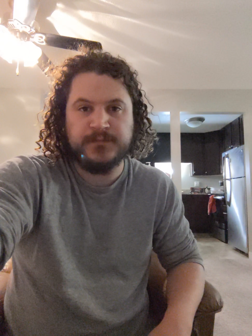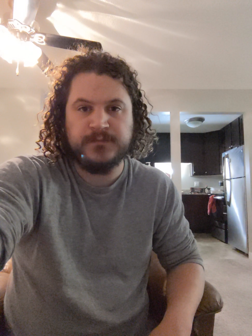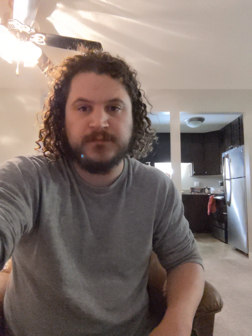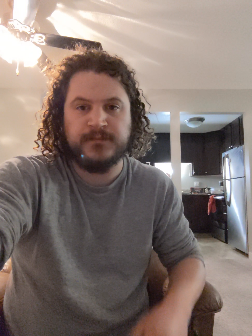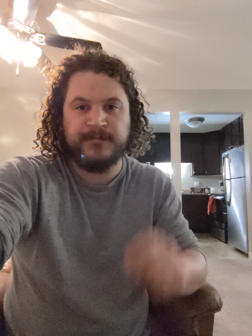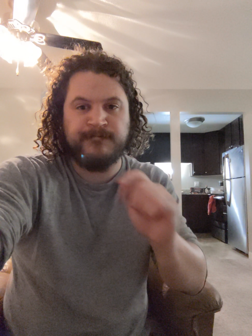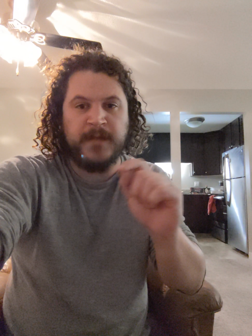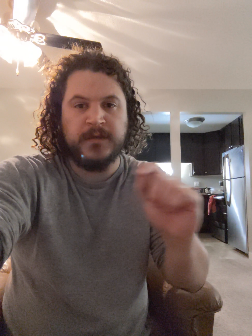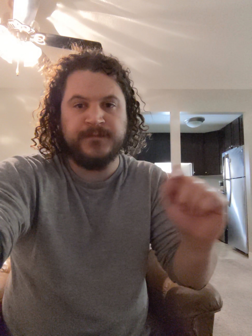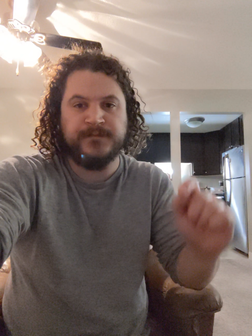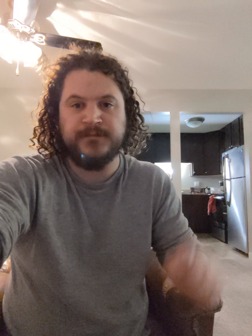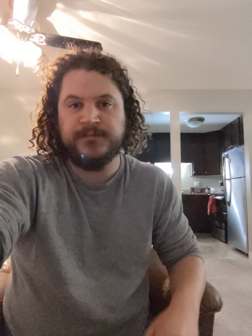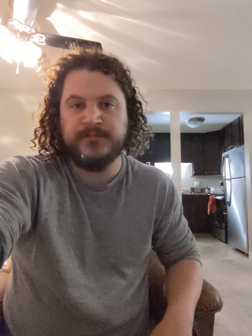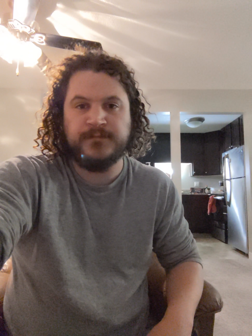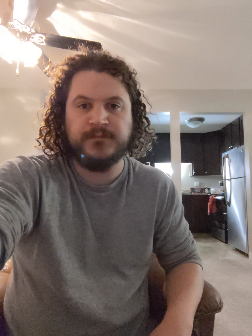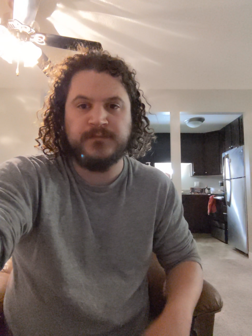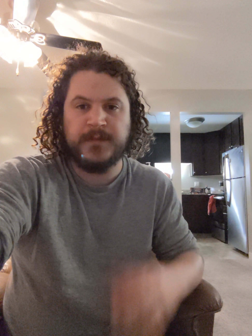pen